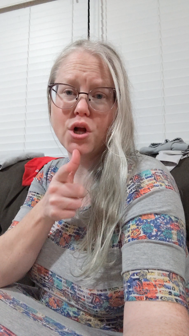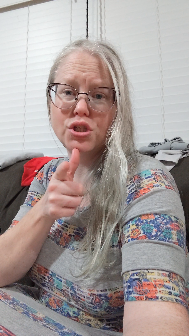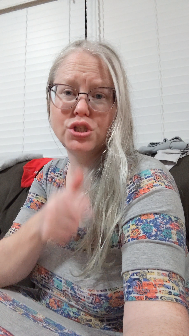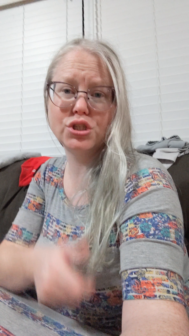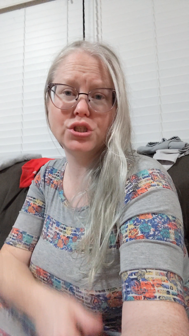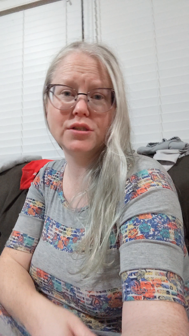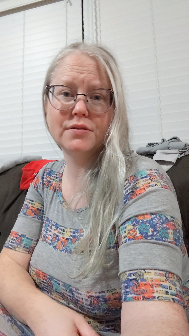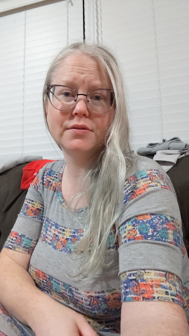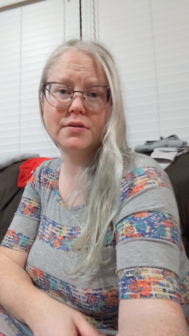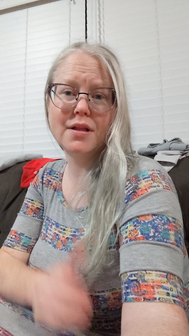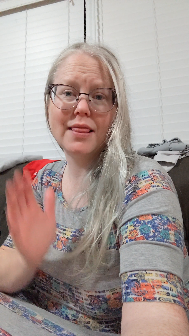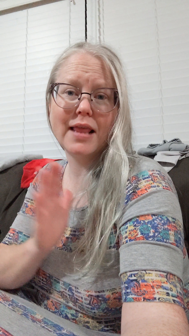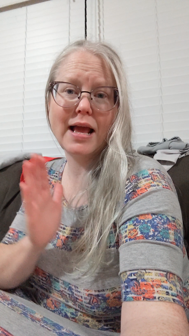clap